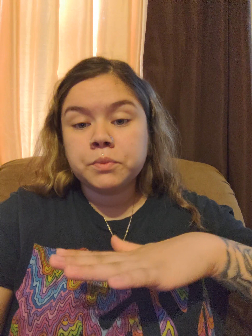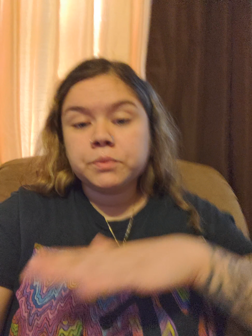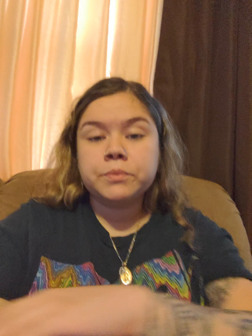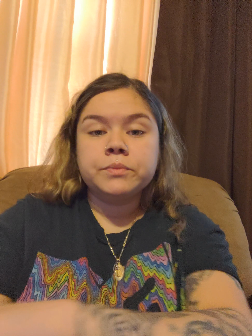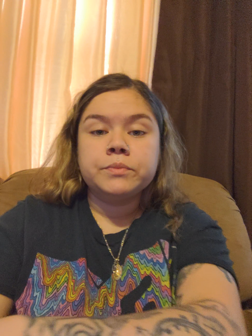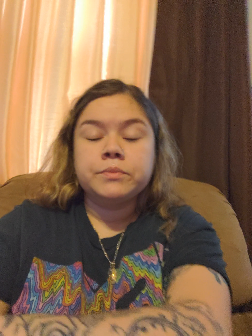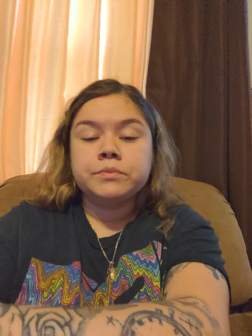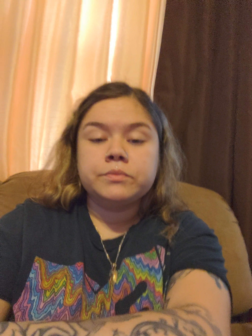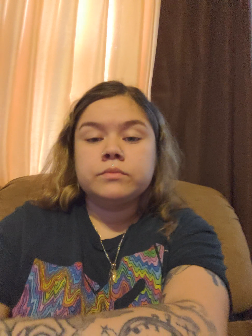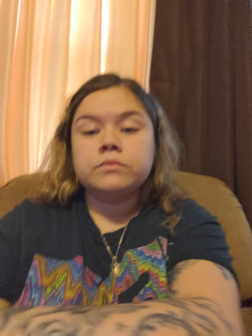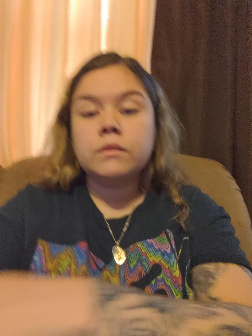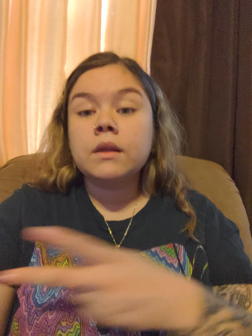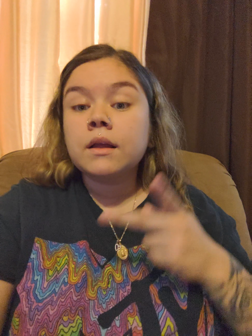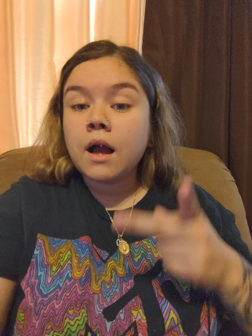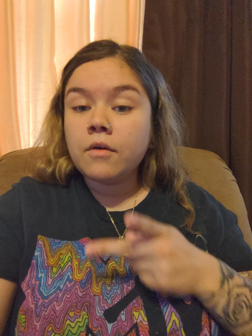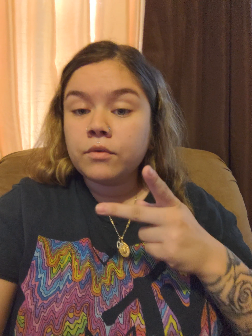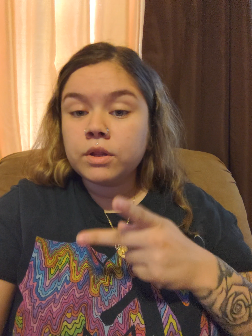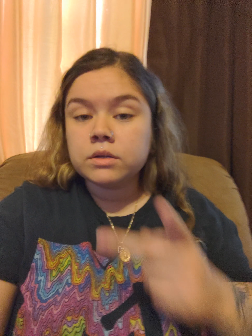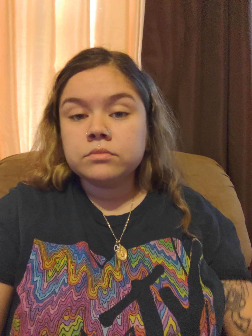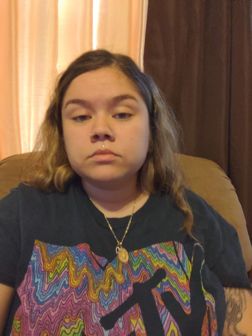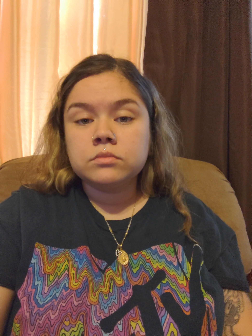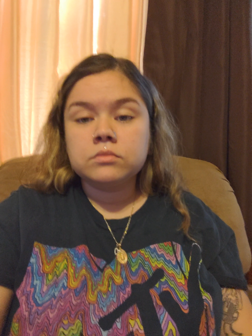careful